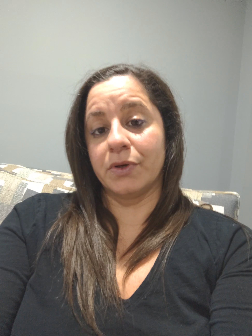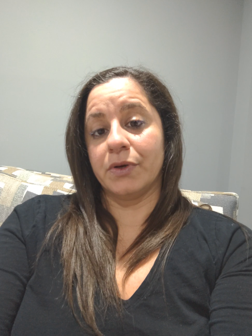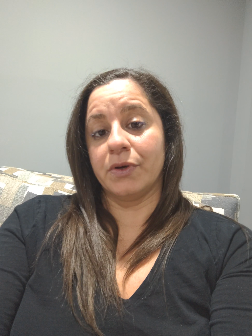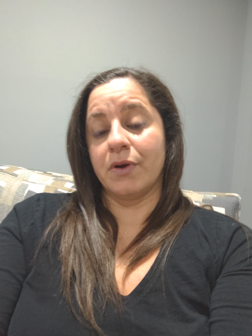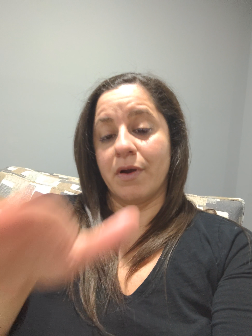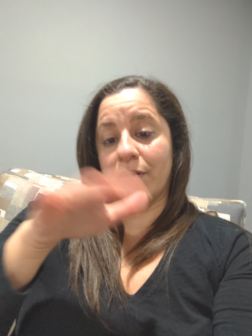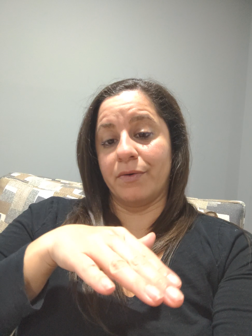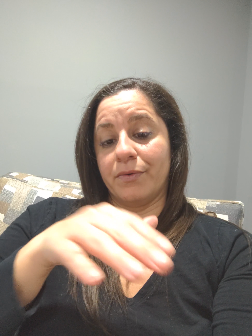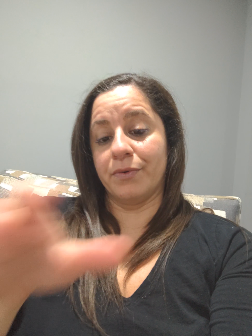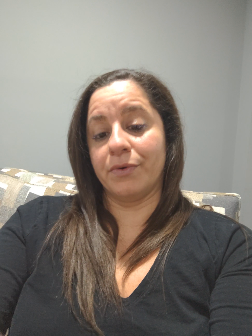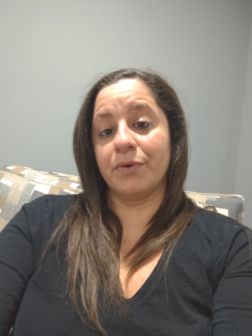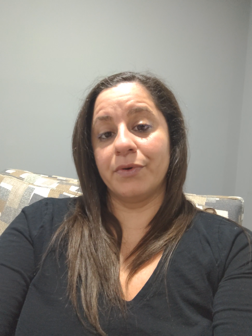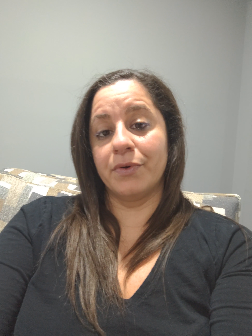on